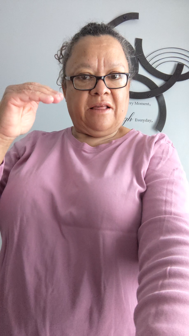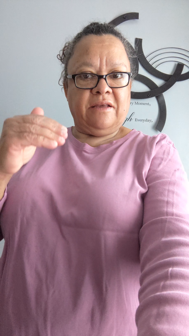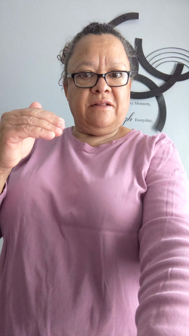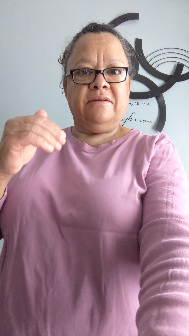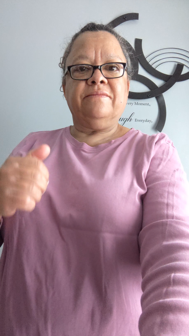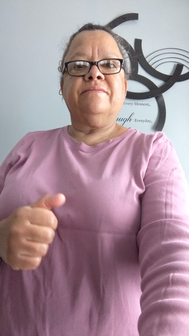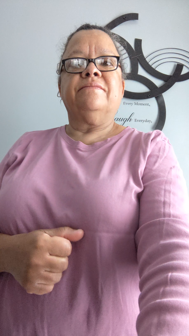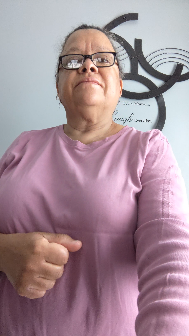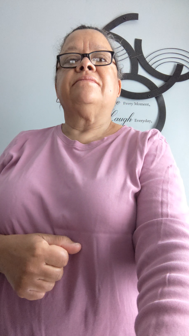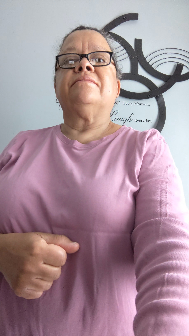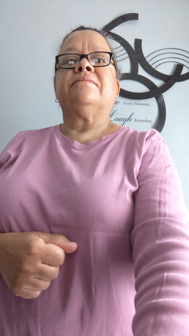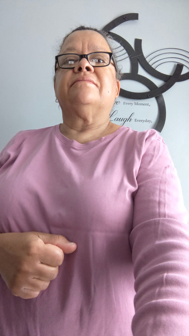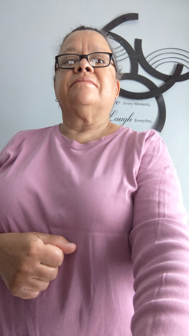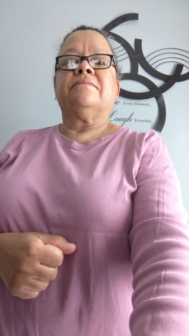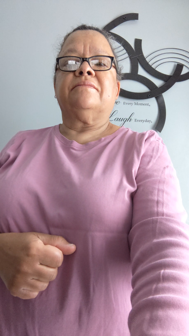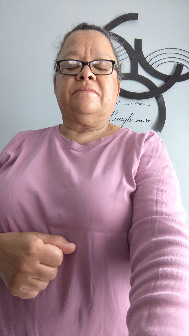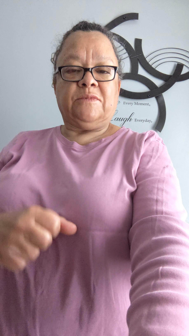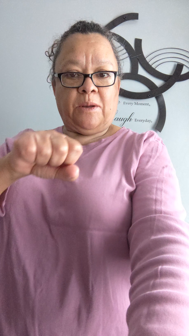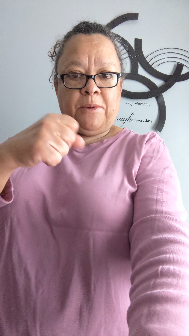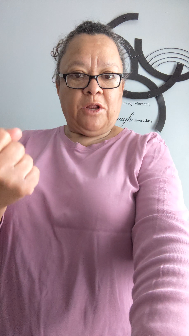break